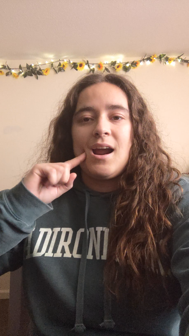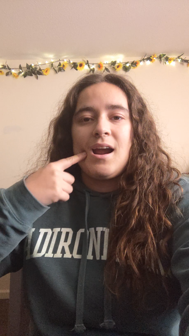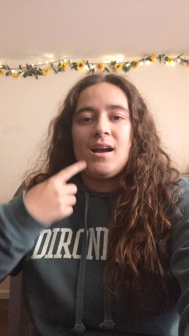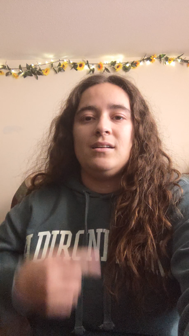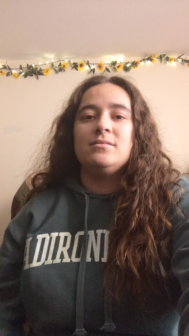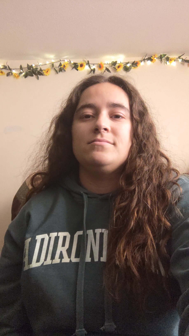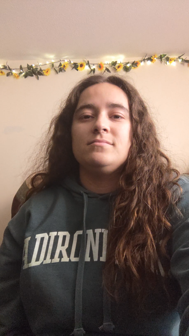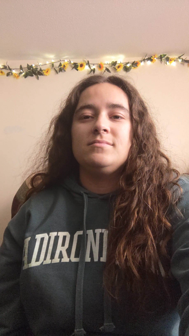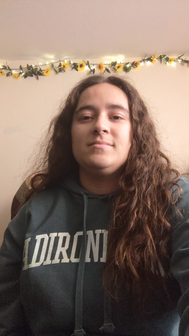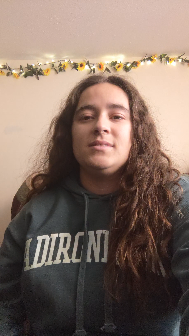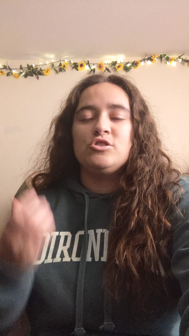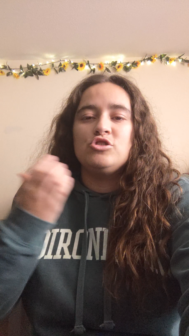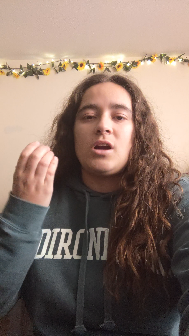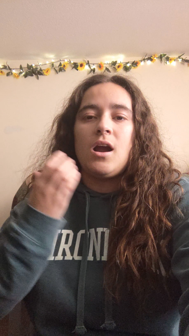shake